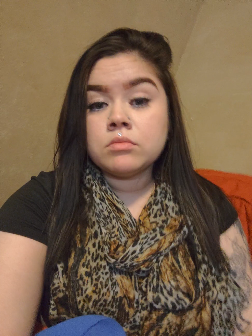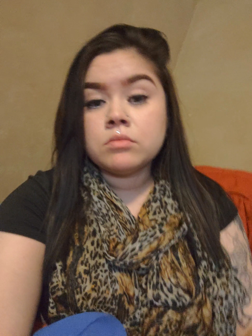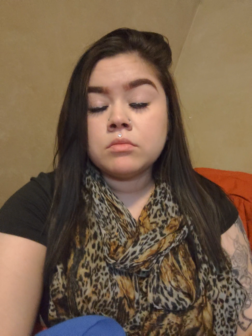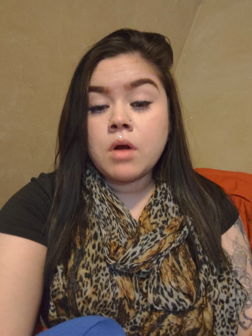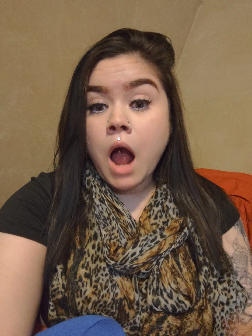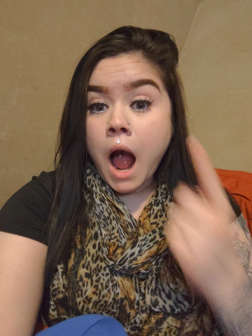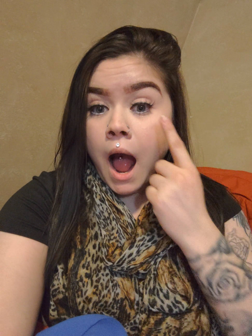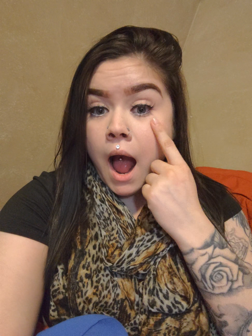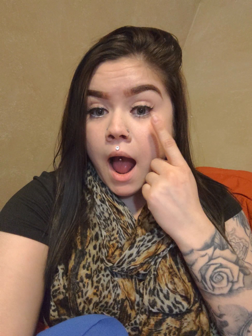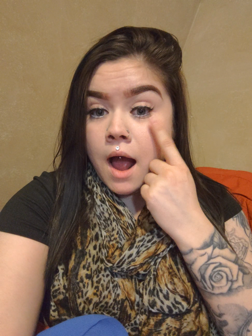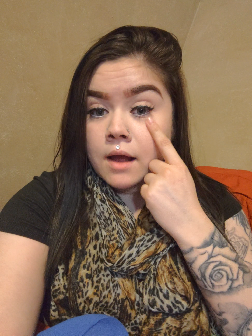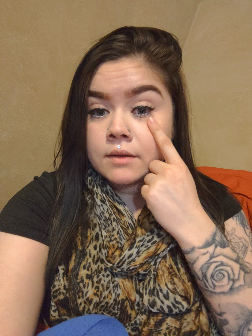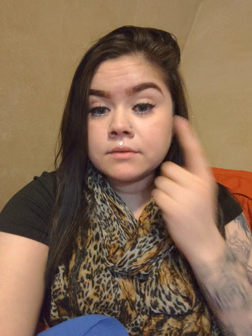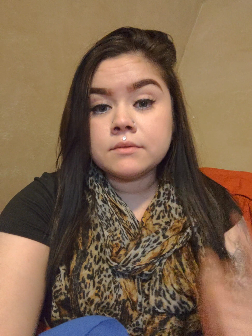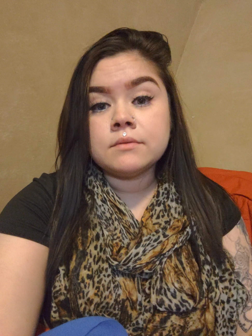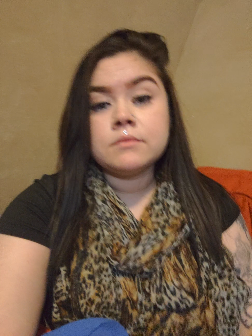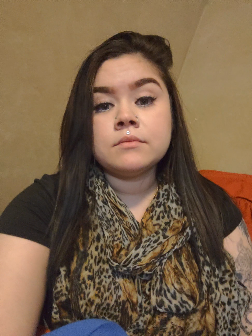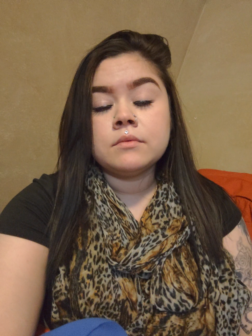eye